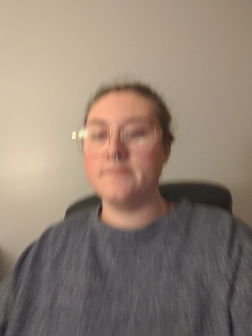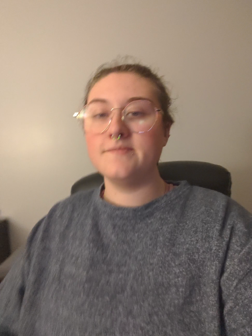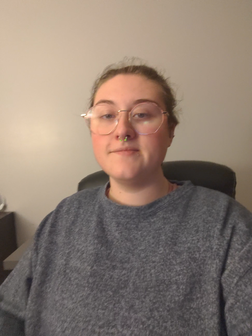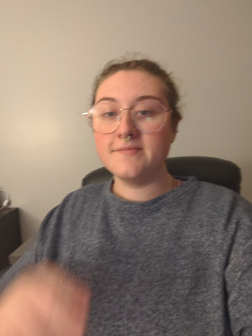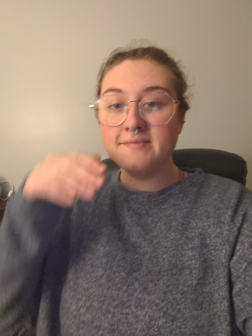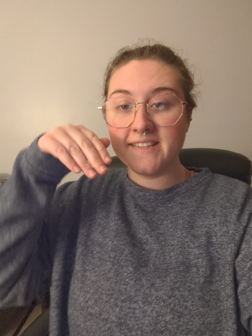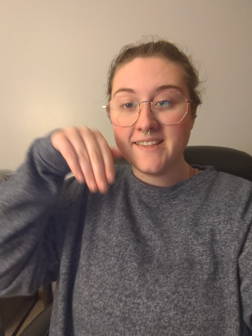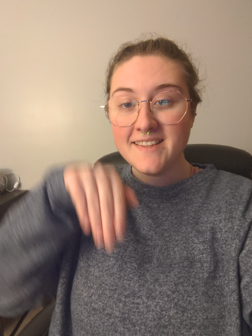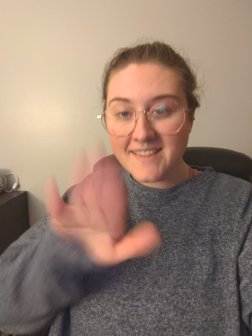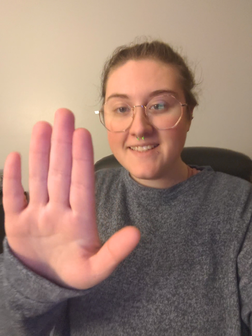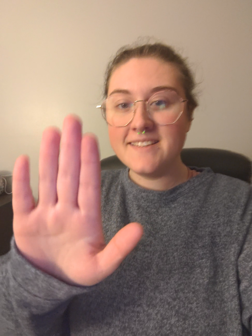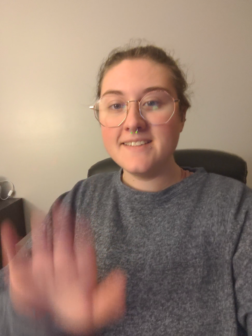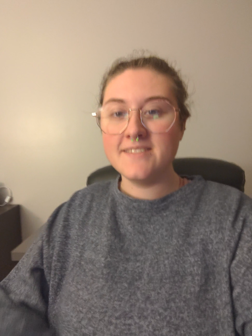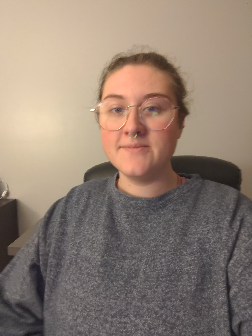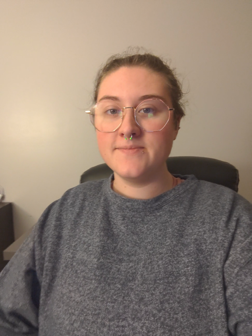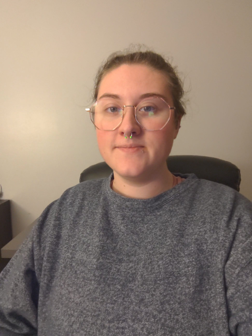into